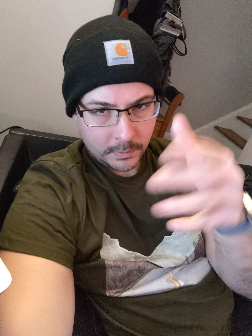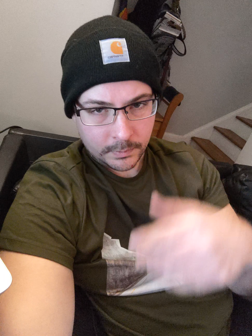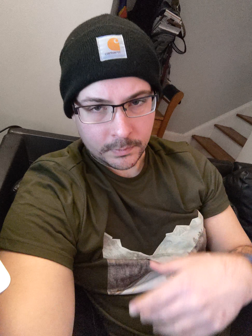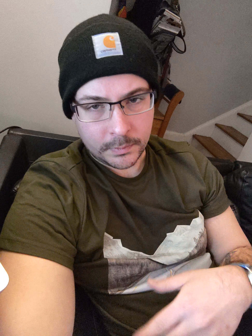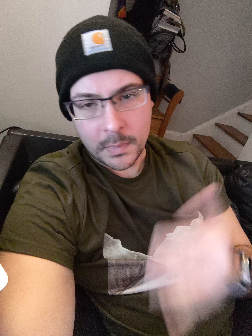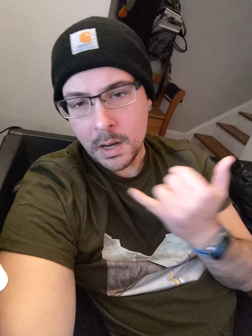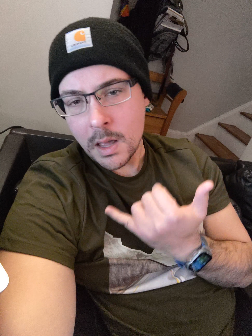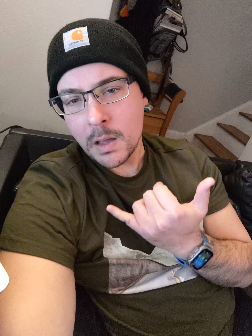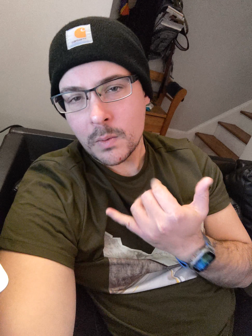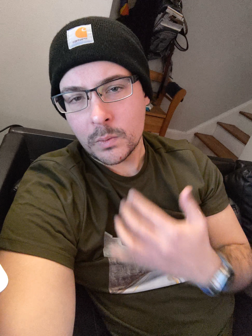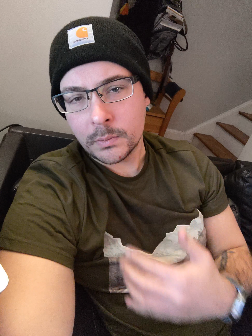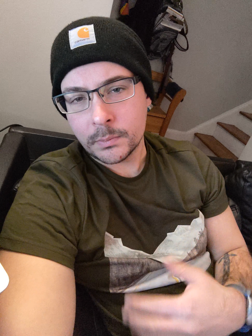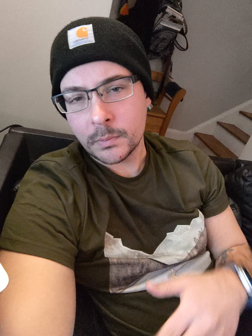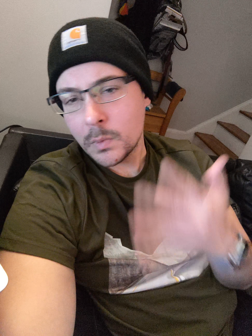now